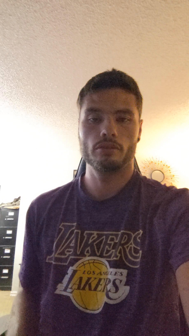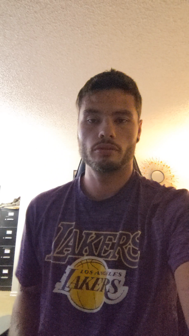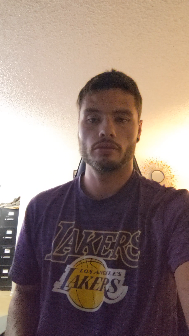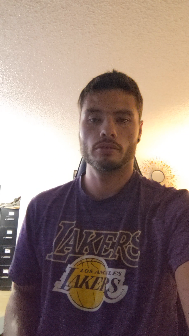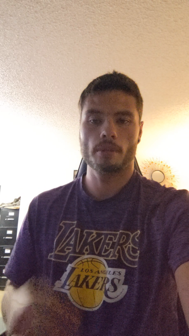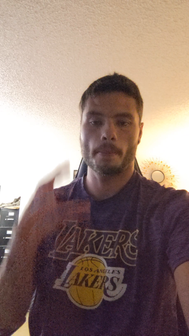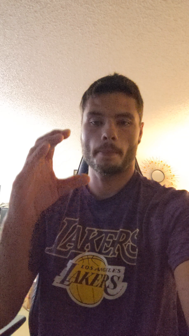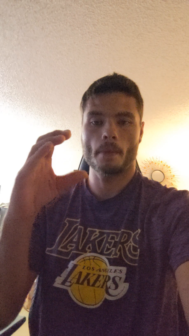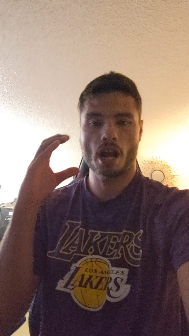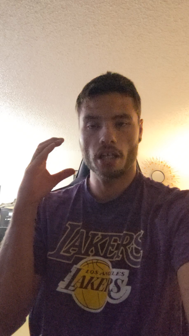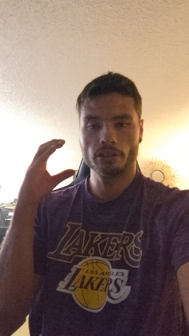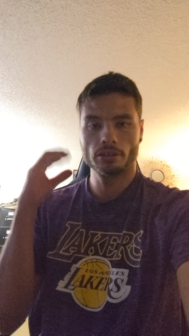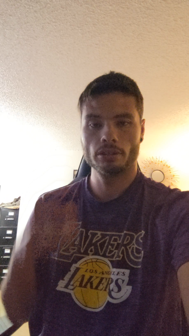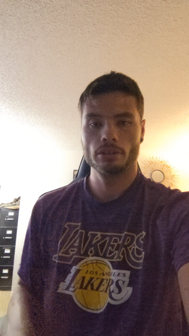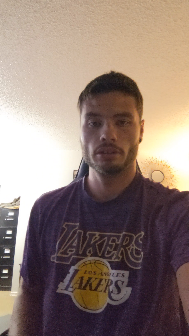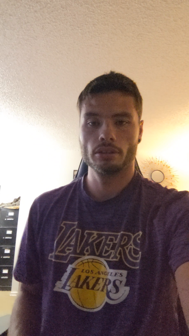bus